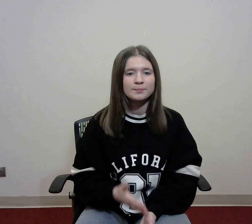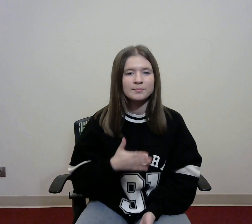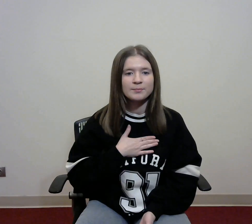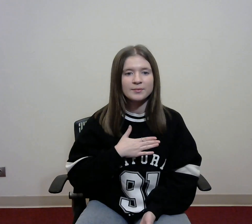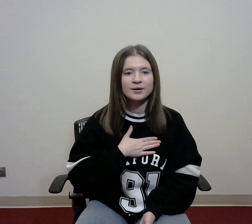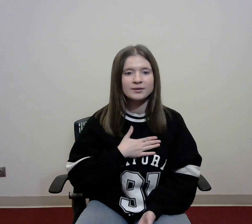mən